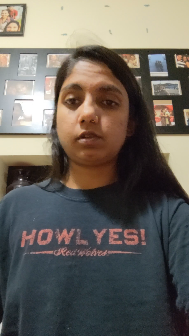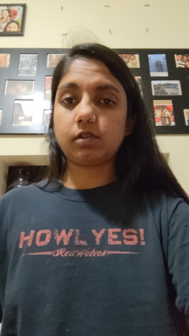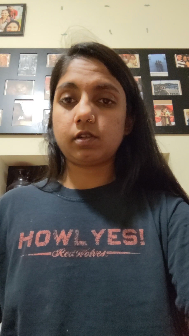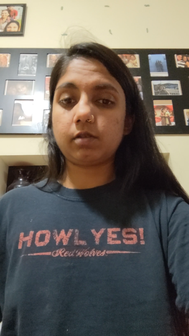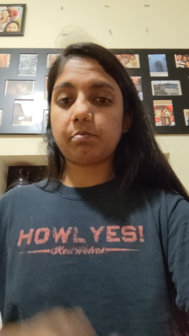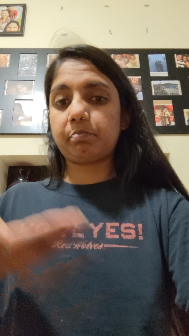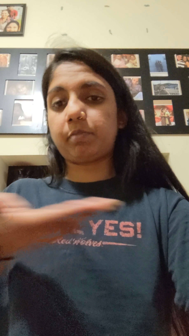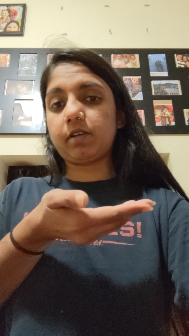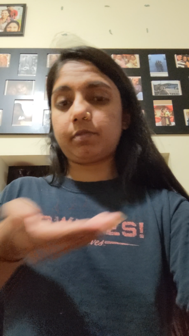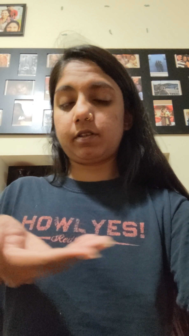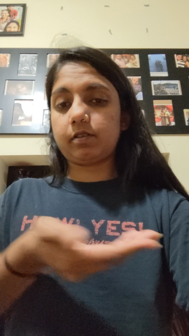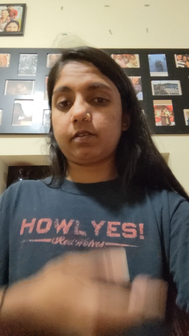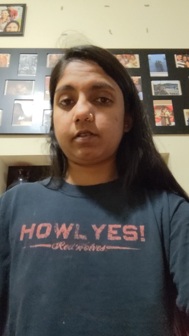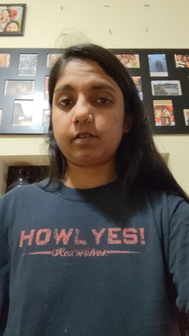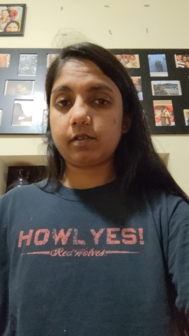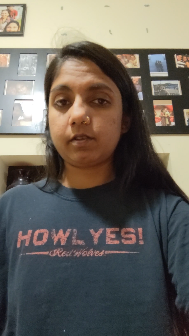baby